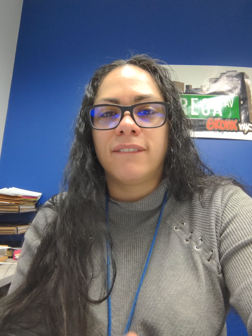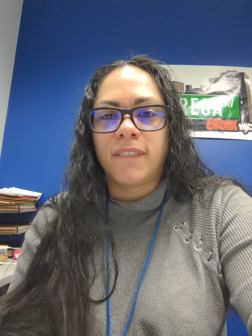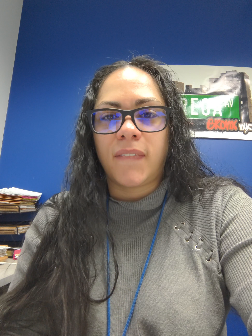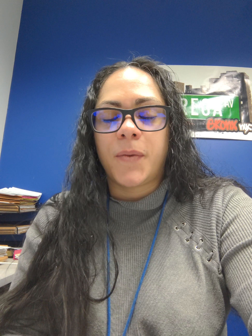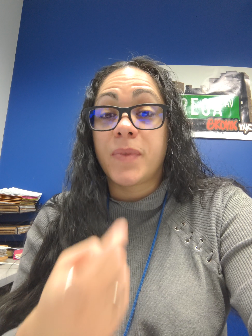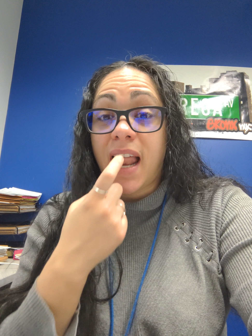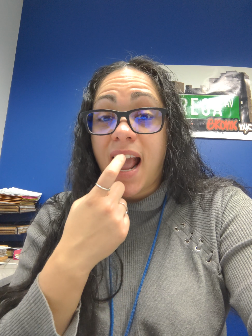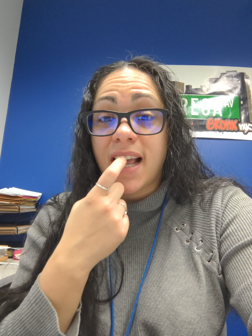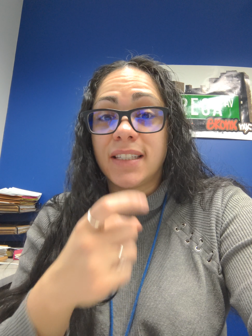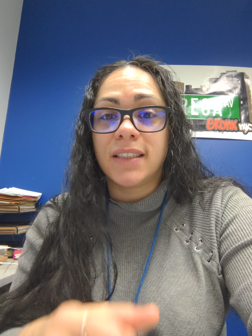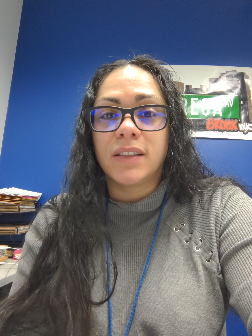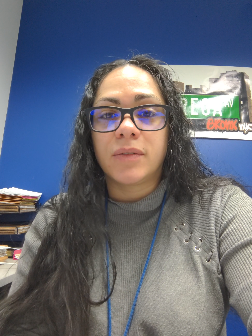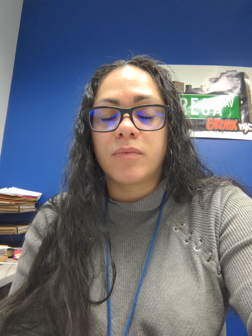window